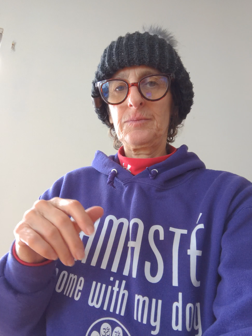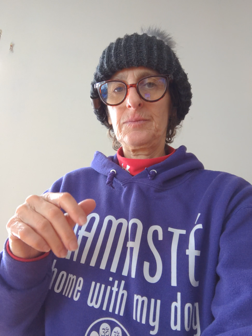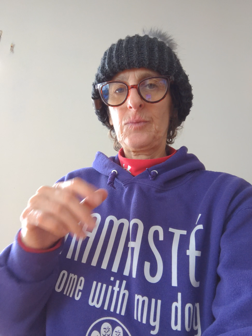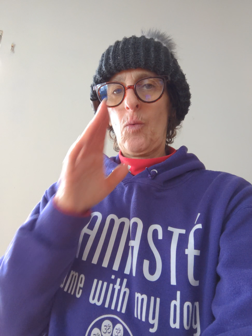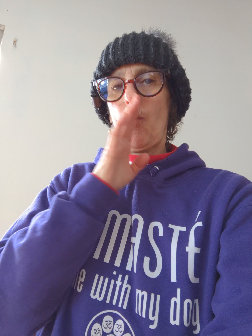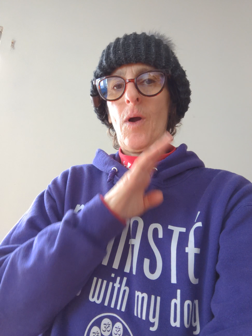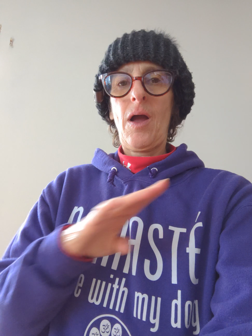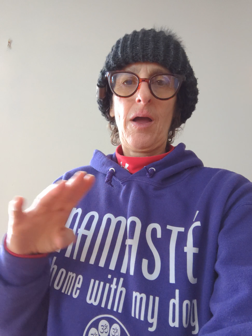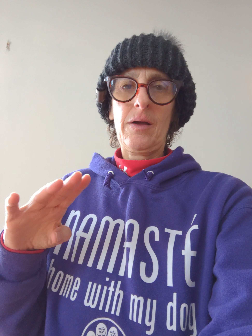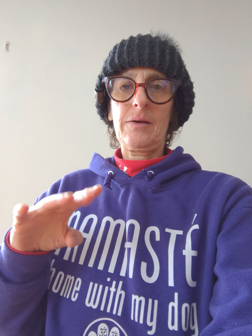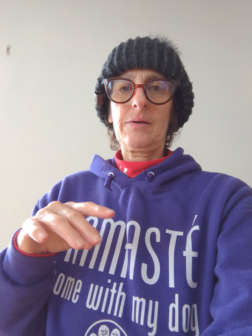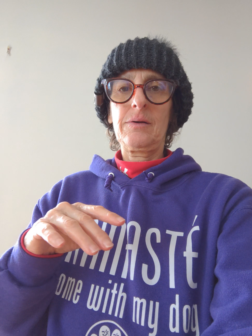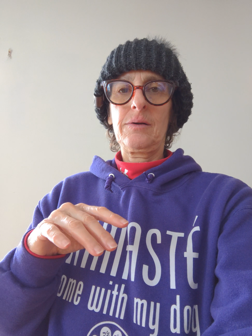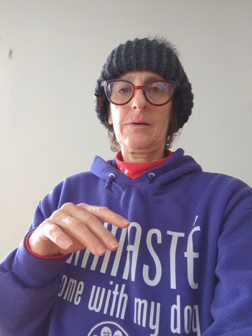quiet